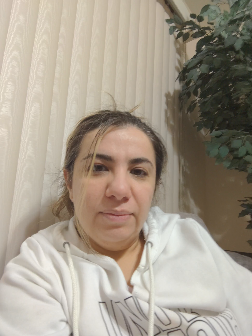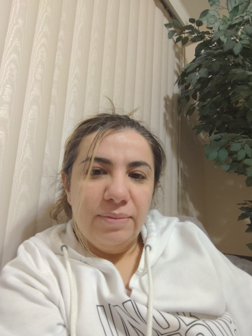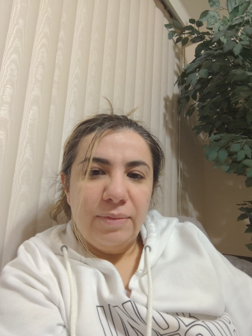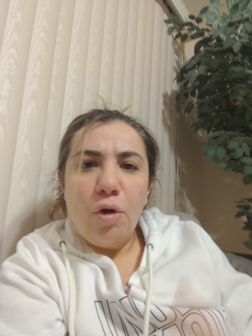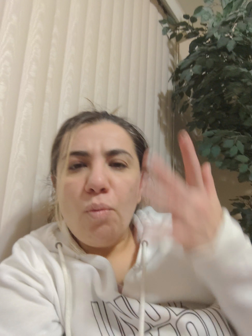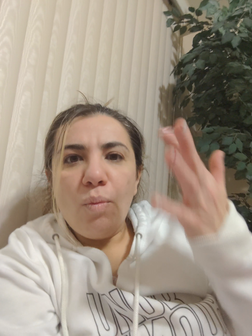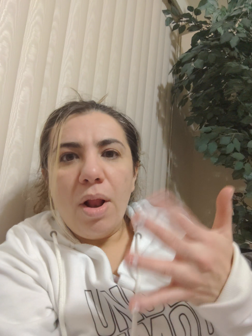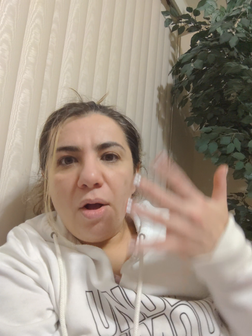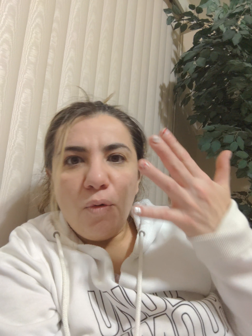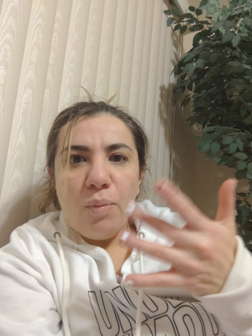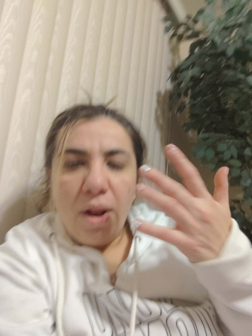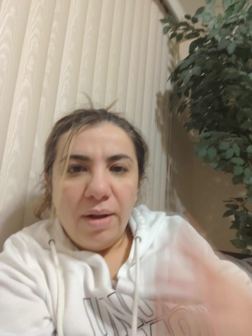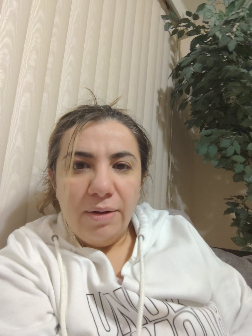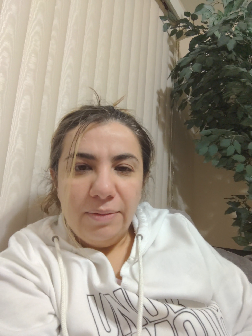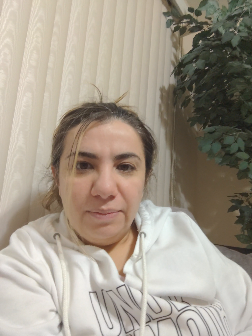wait